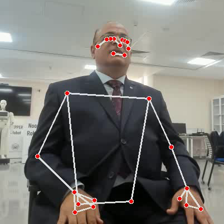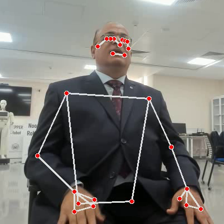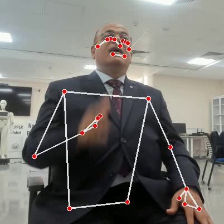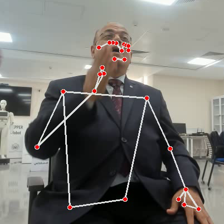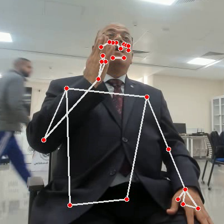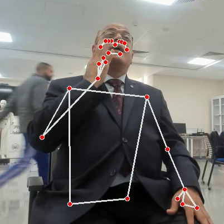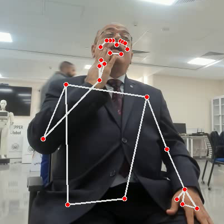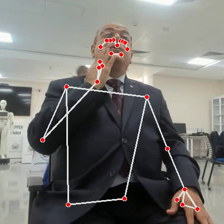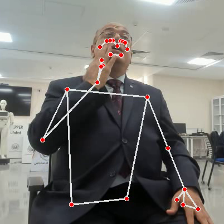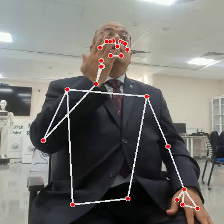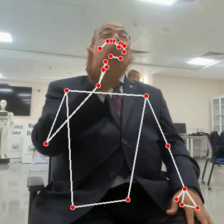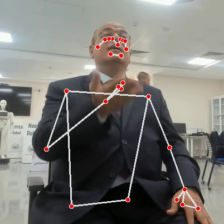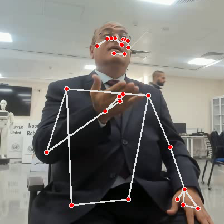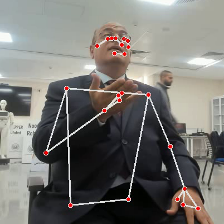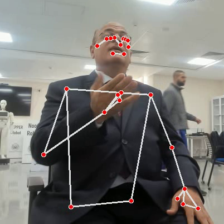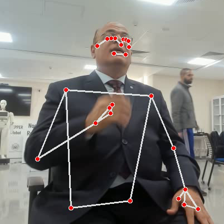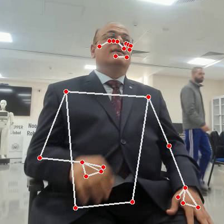yallhwy